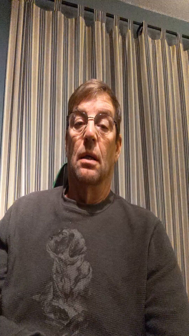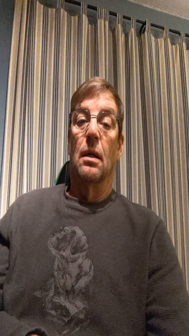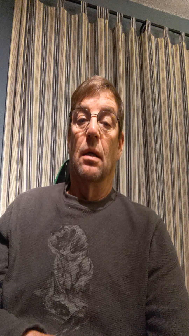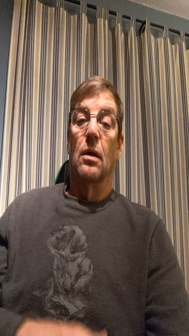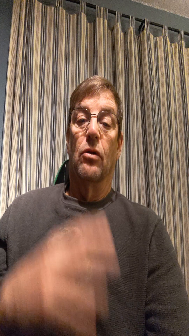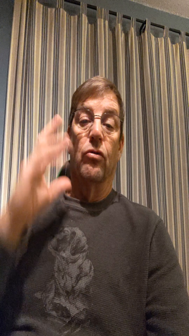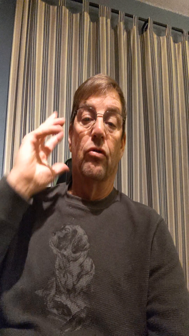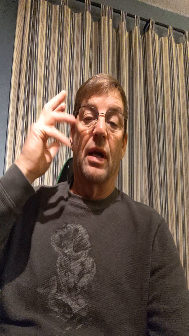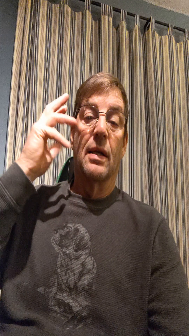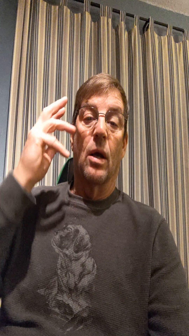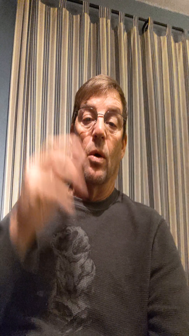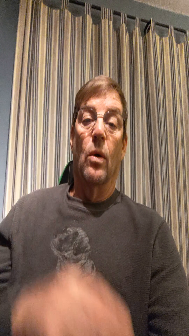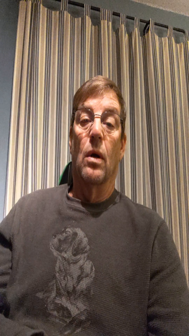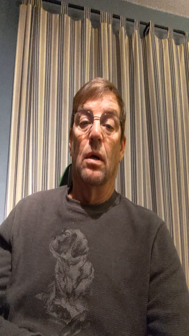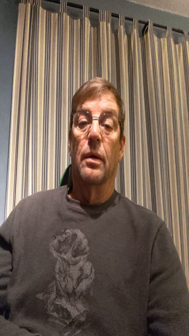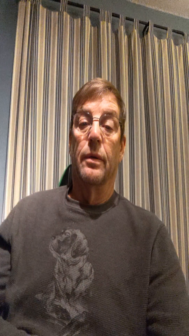radio